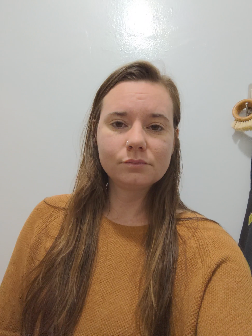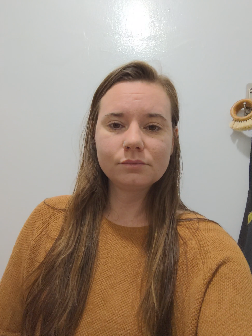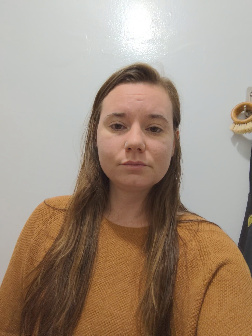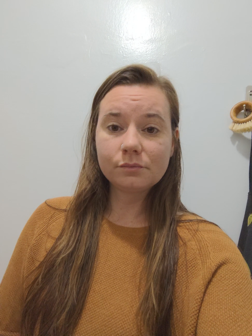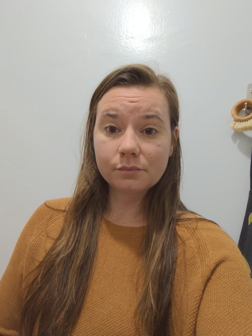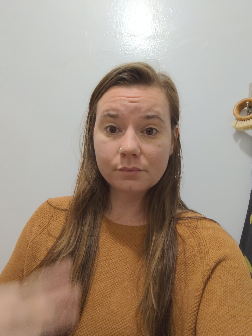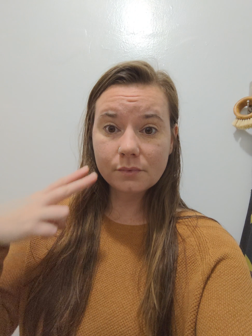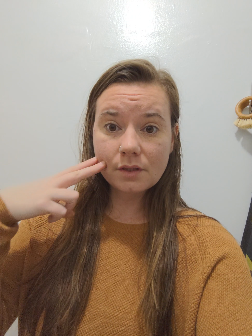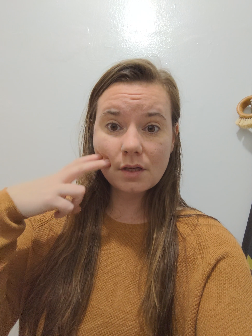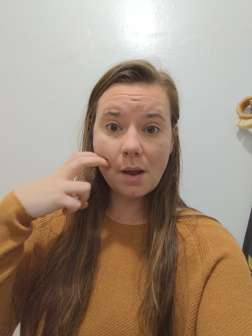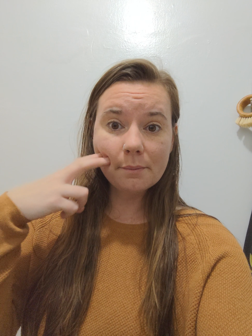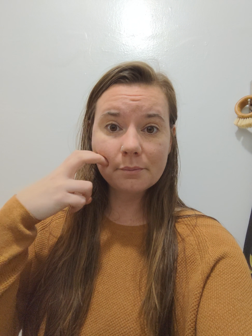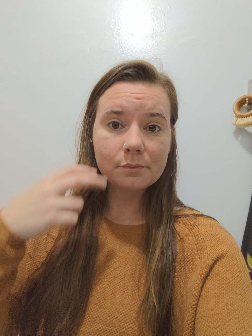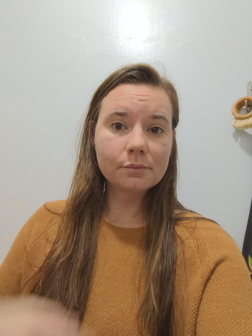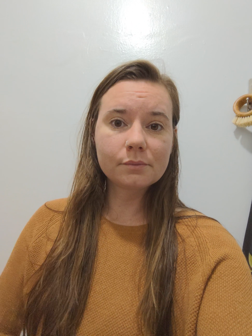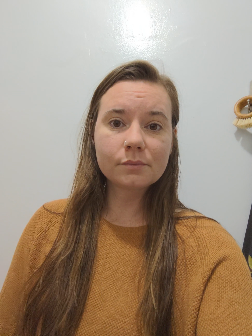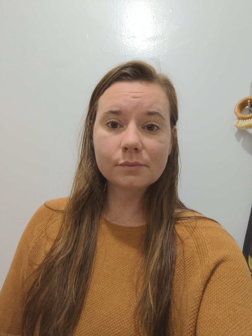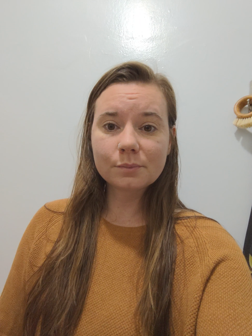gum